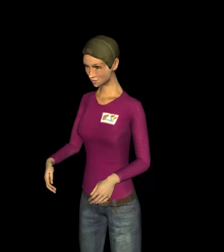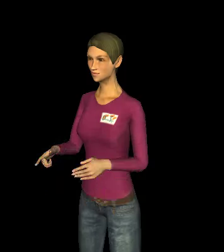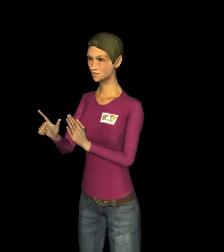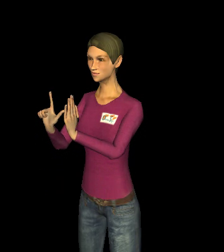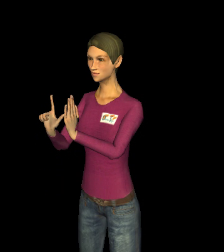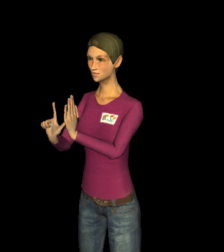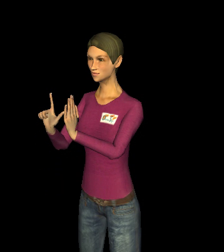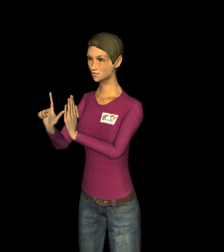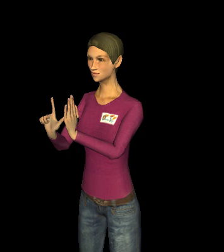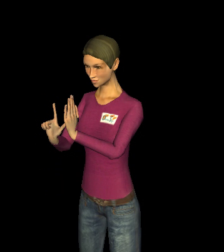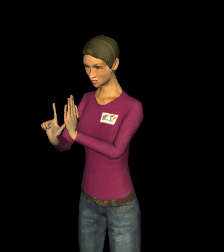قانون